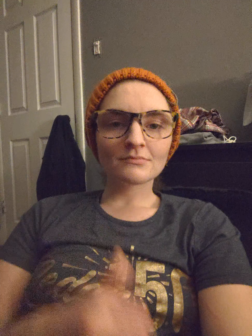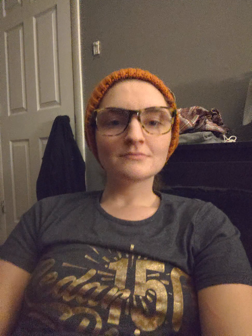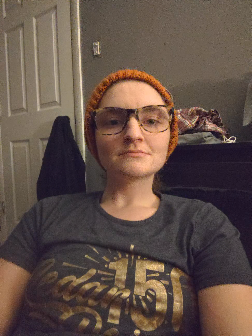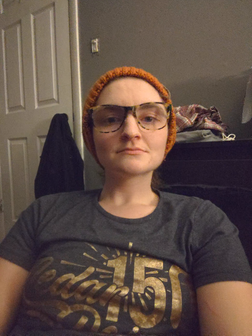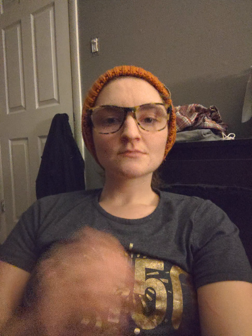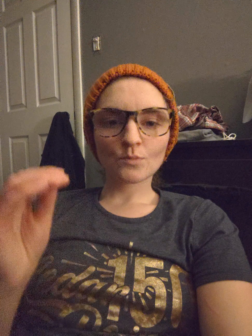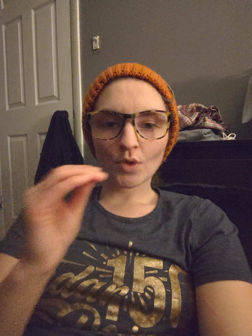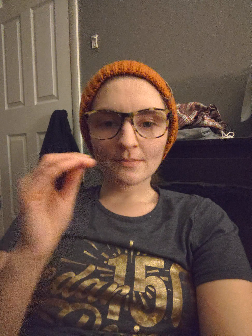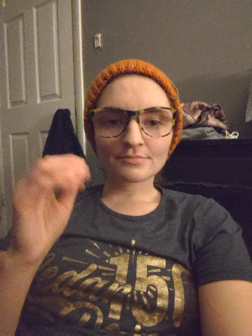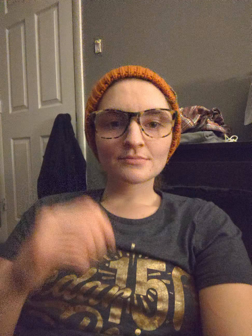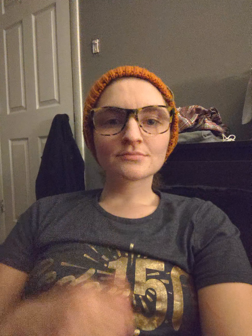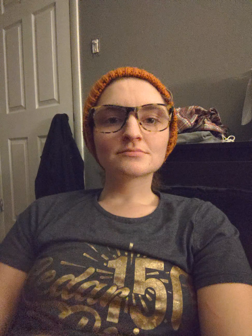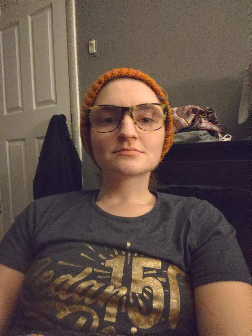kiss